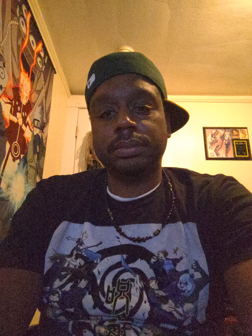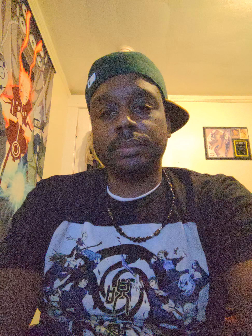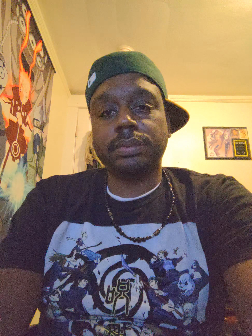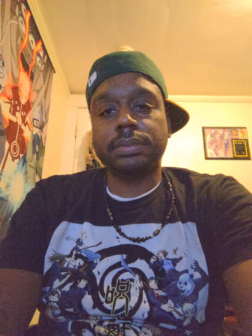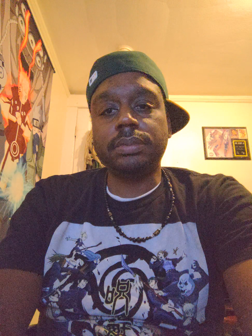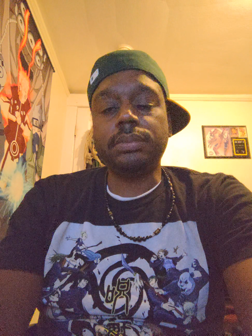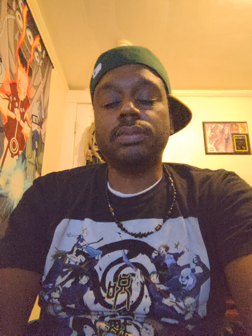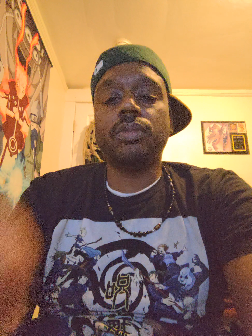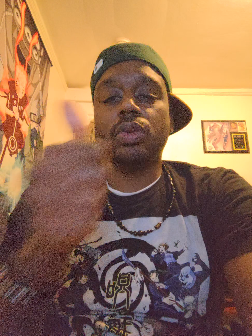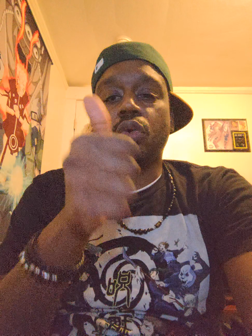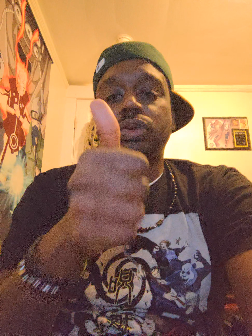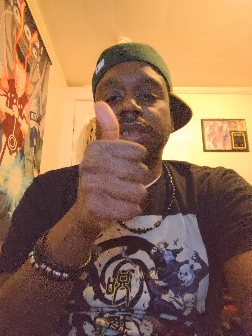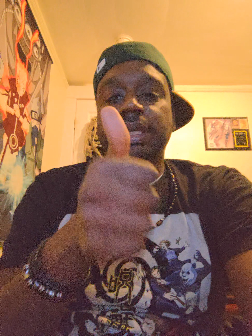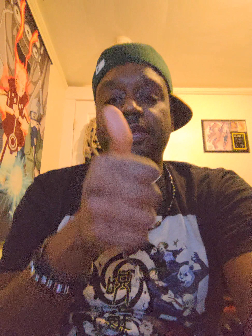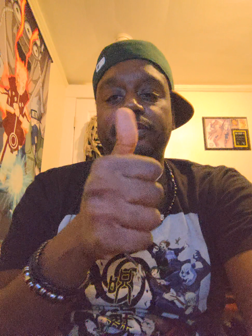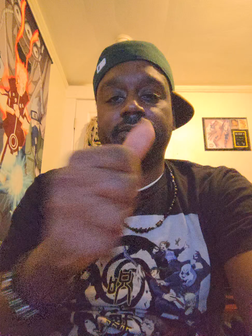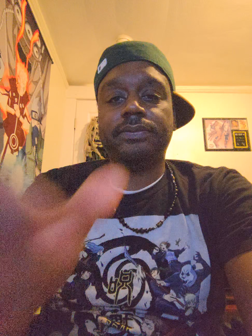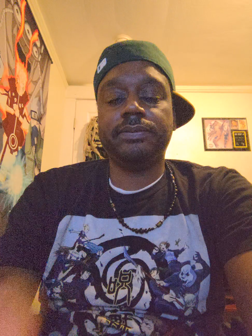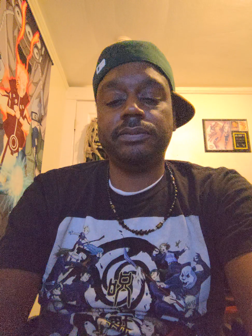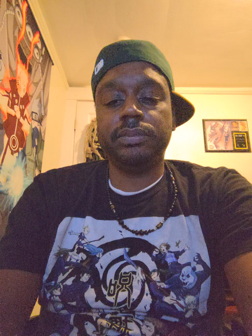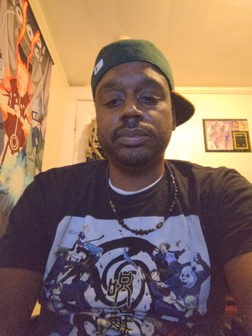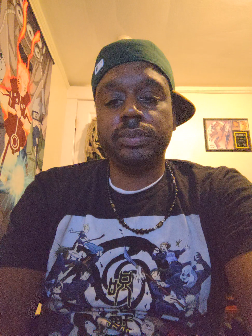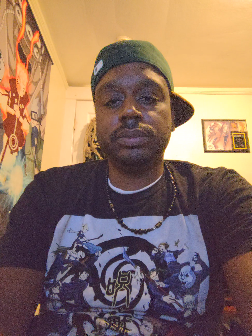yourself